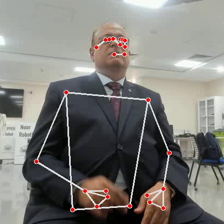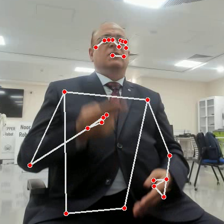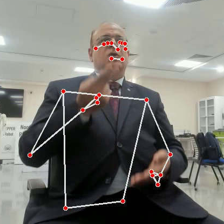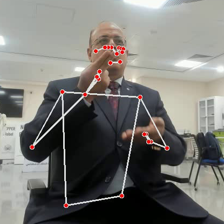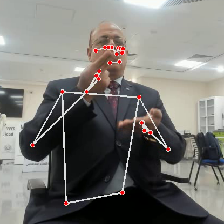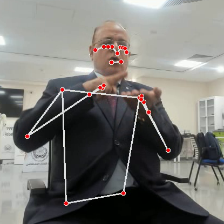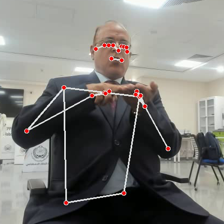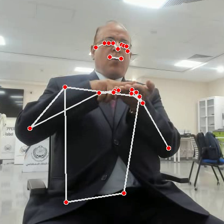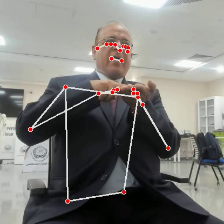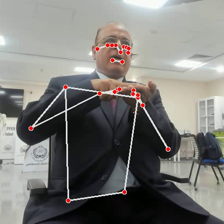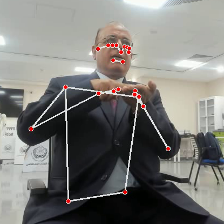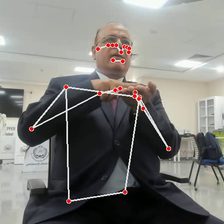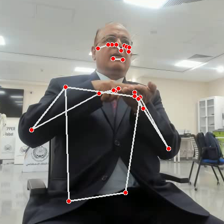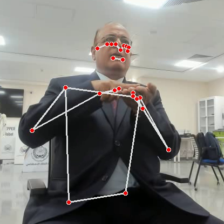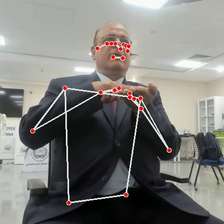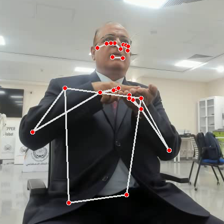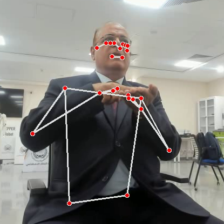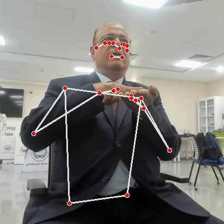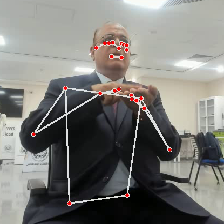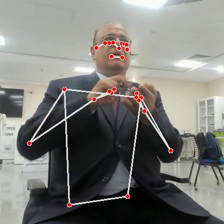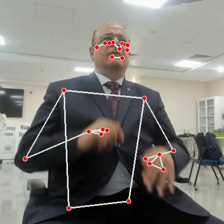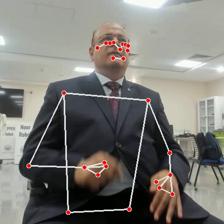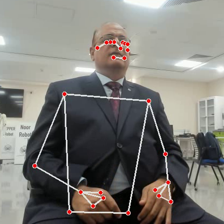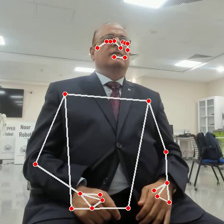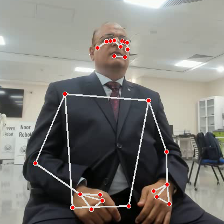gomma